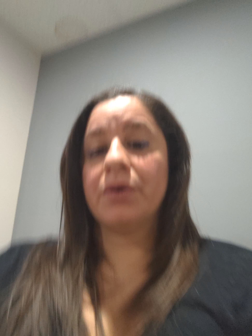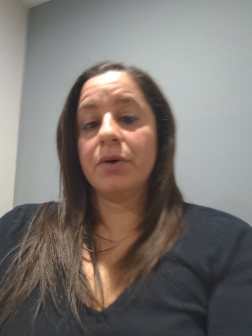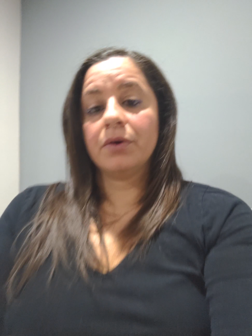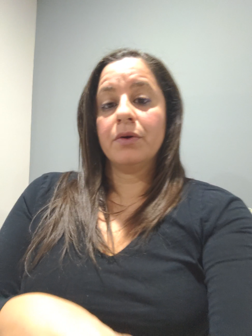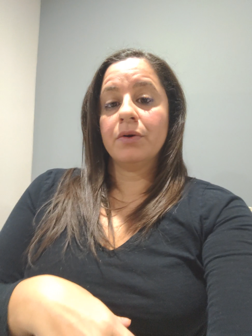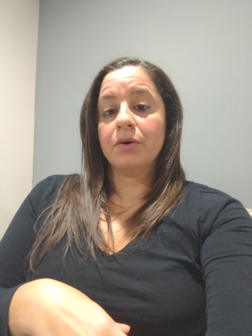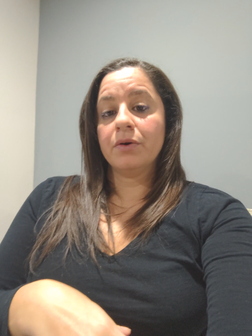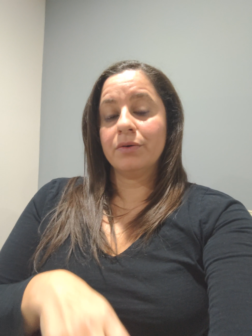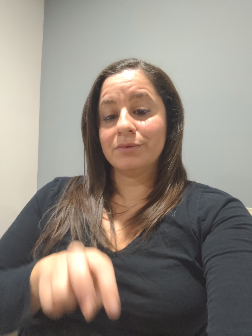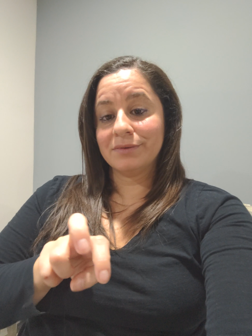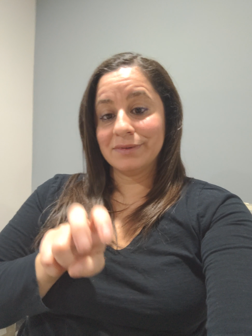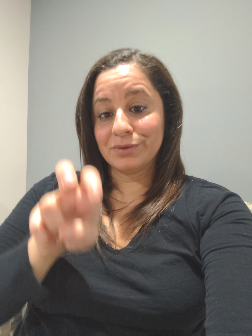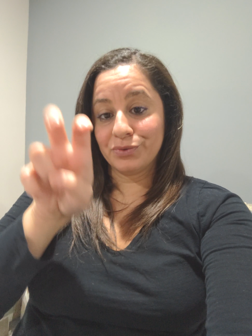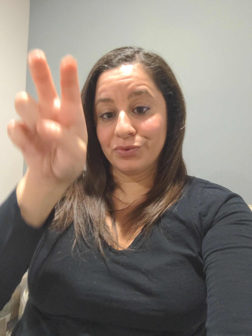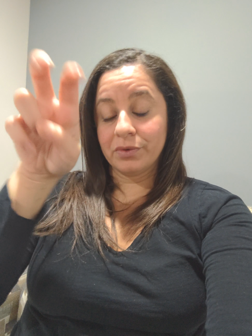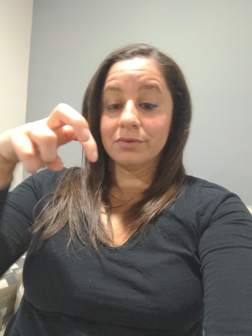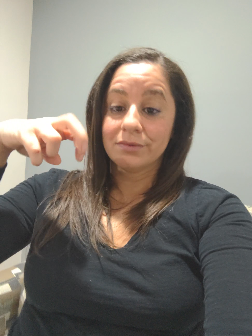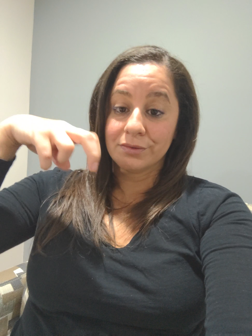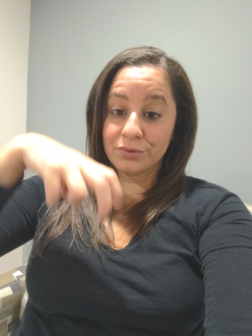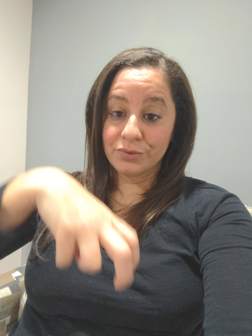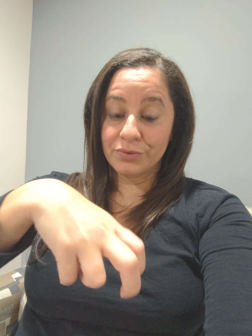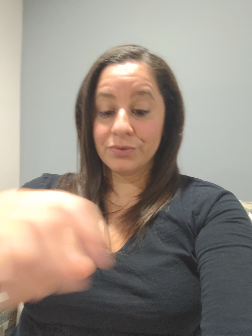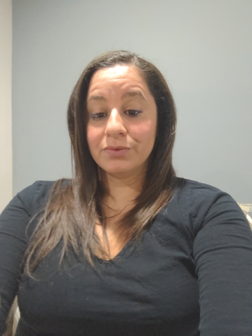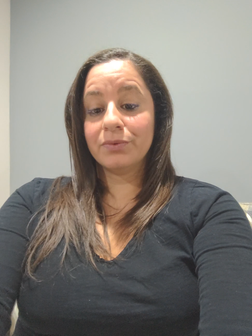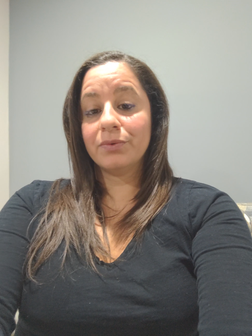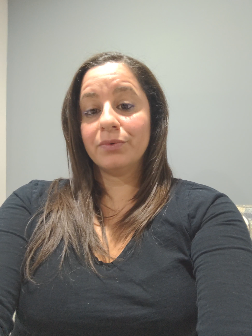stairs